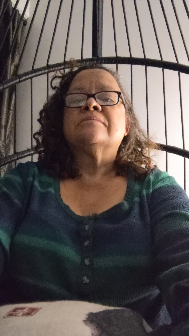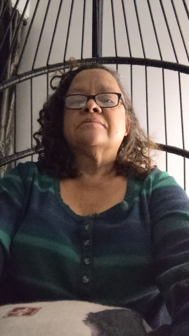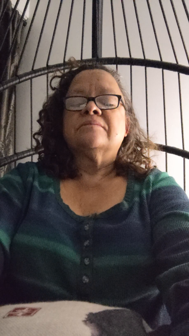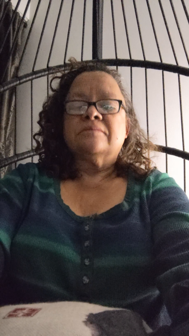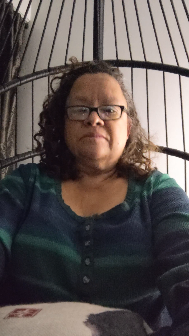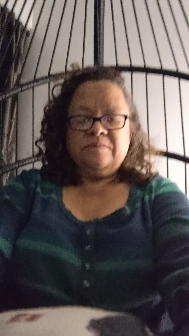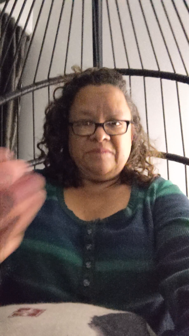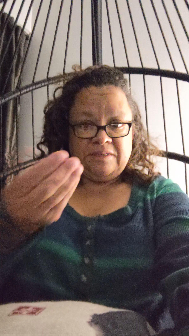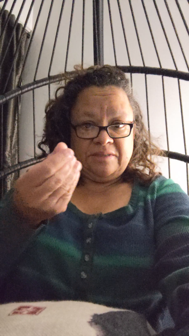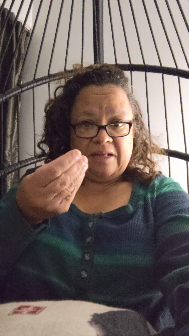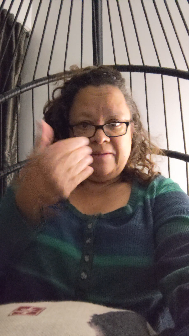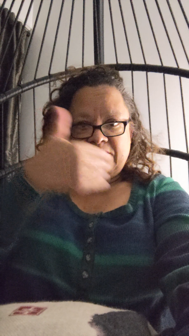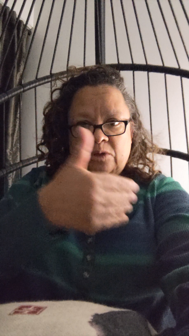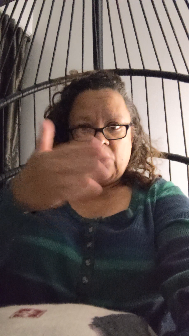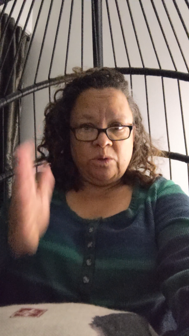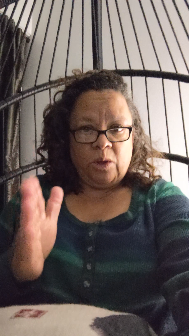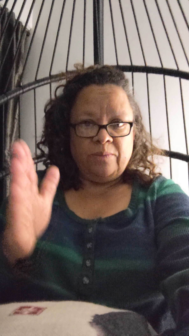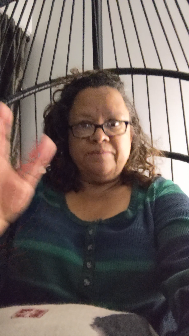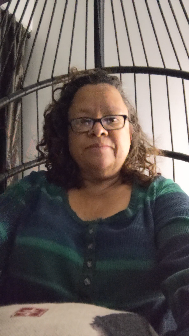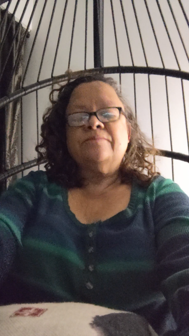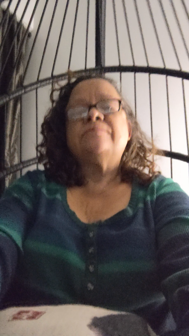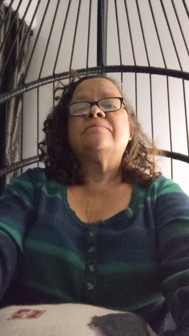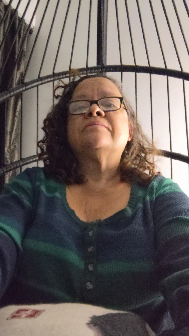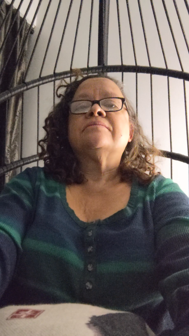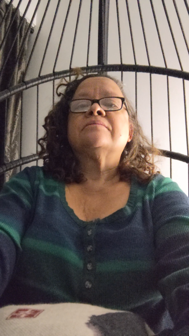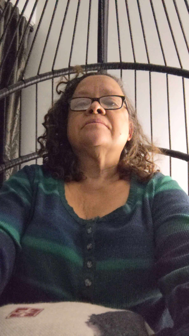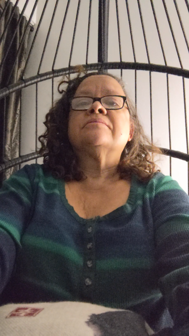sandbox